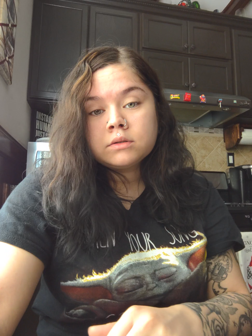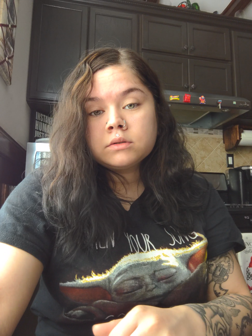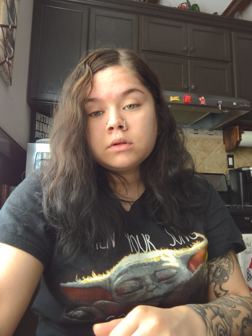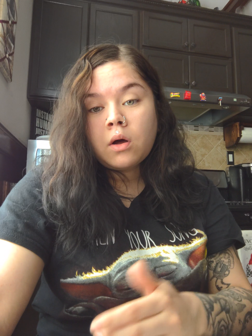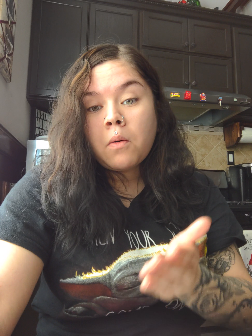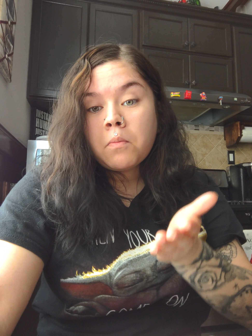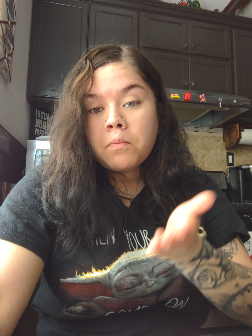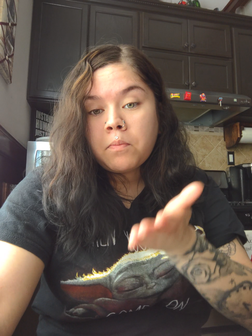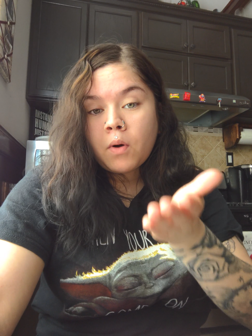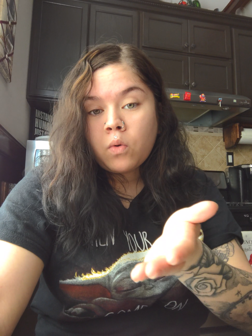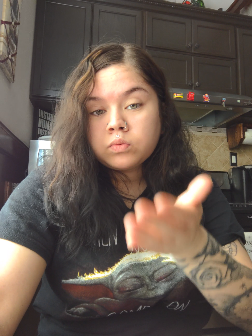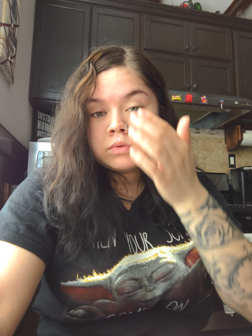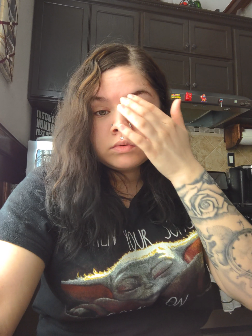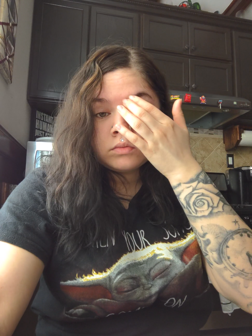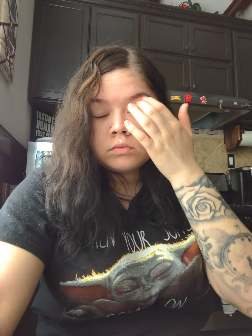boat